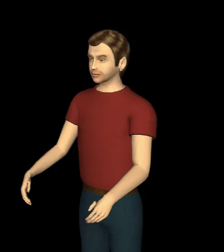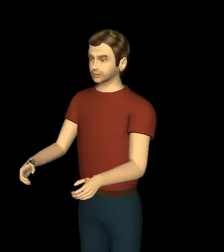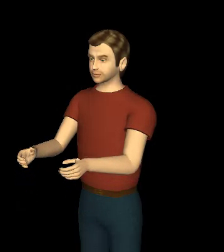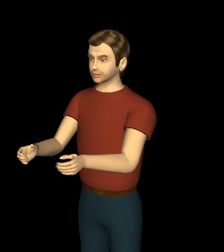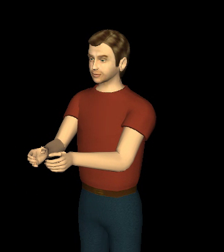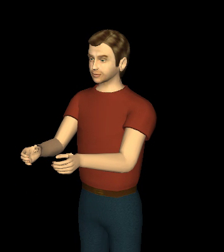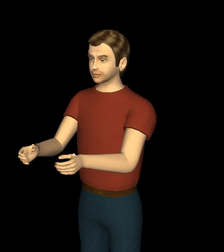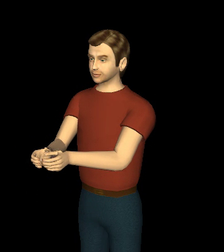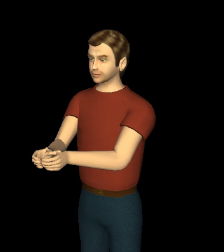مجموعة